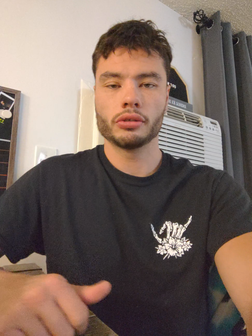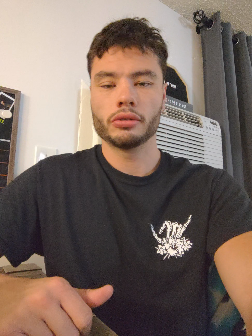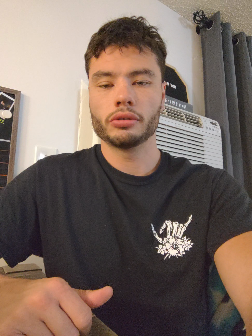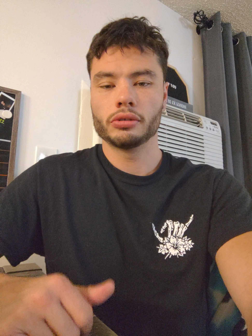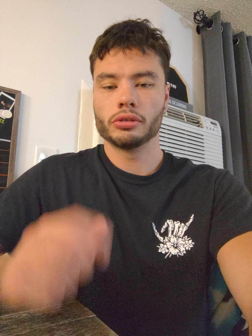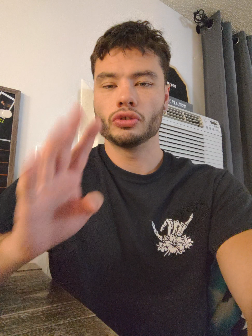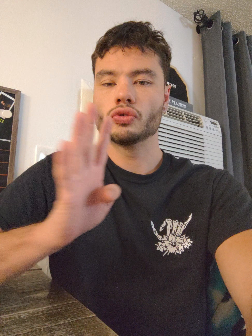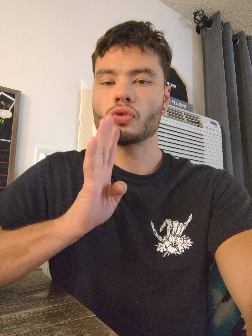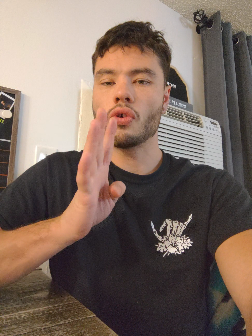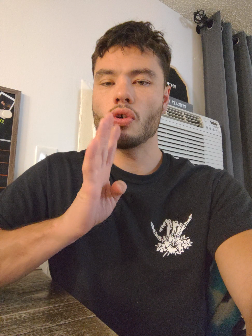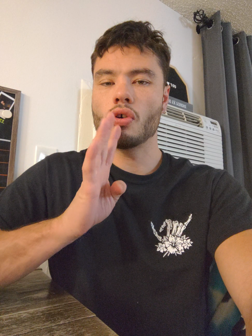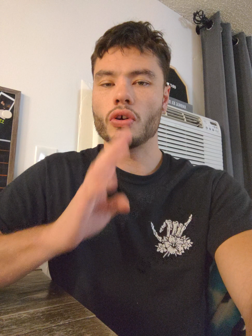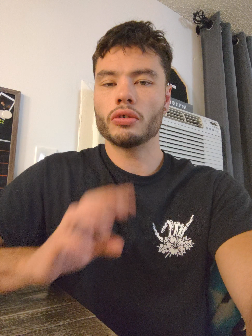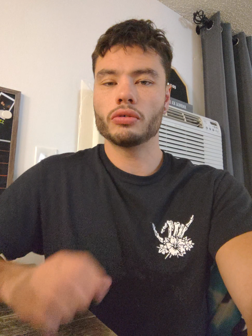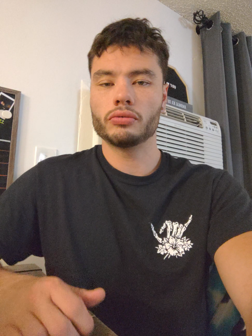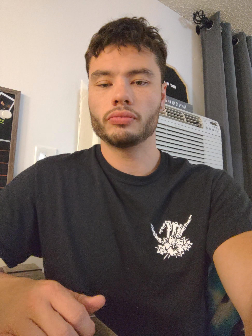talk